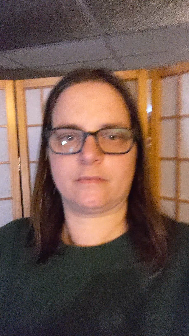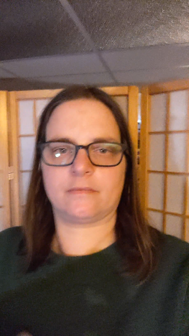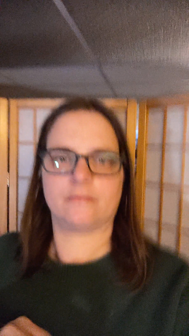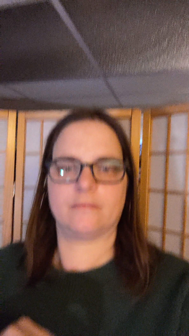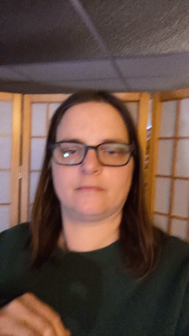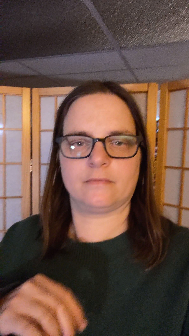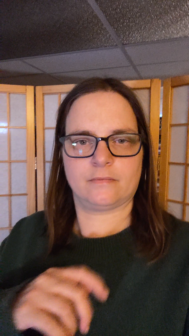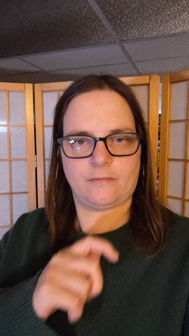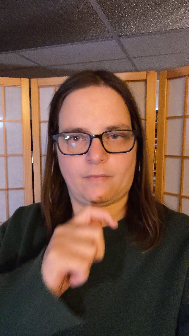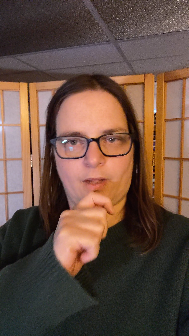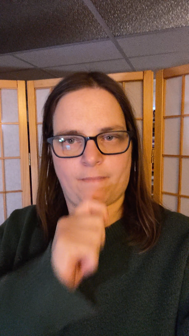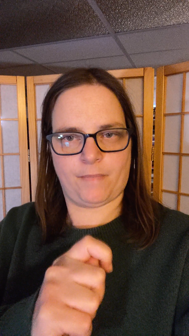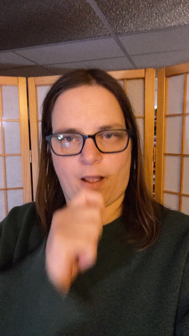popsicle